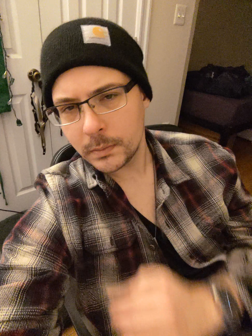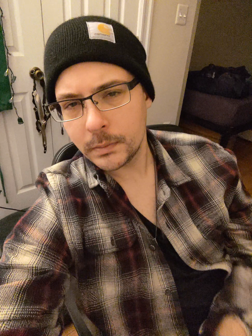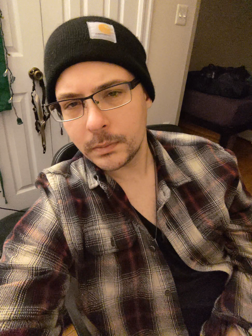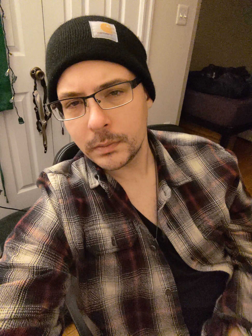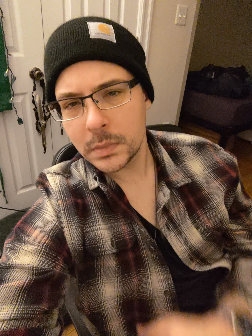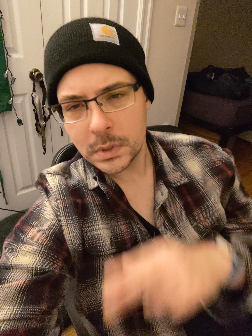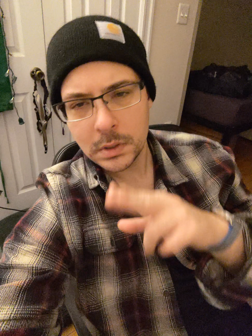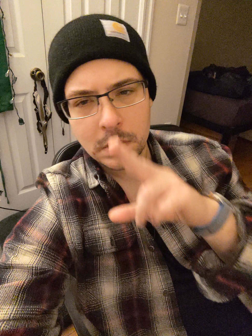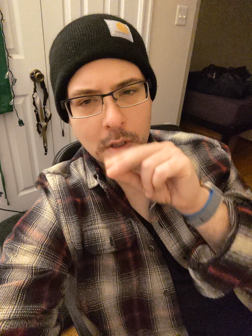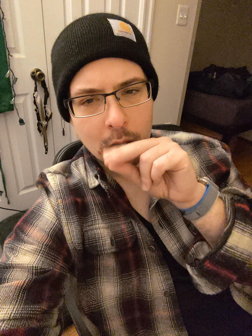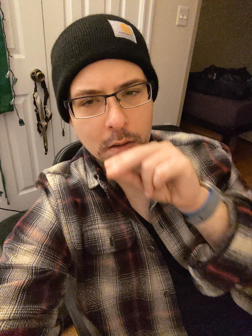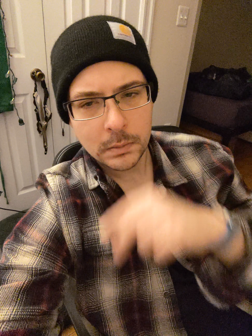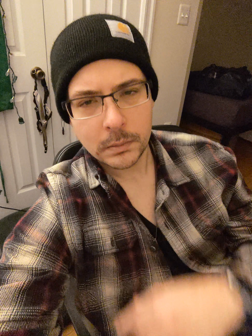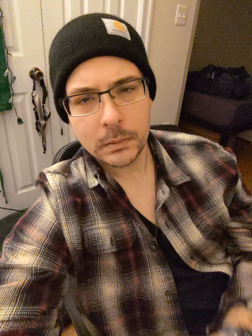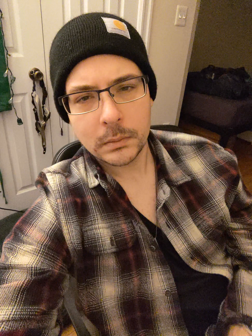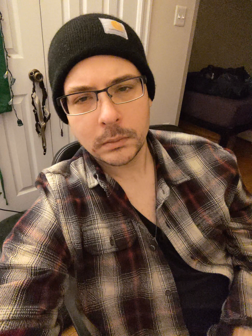duck